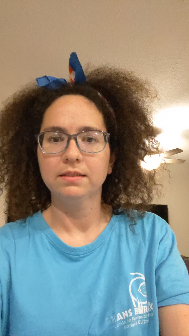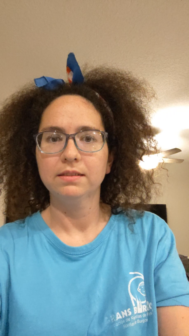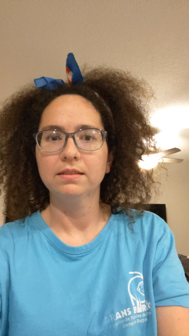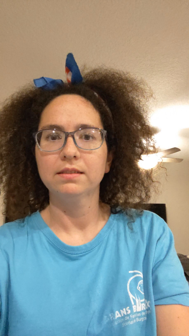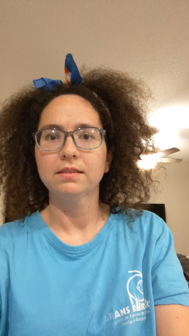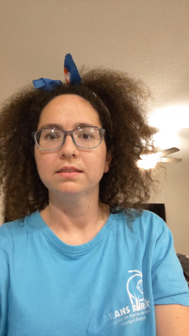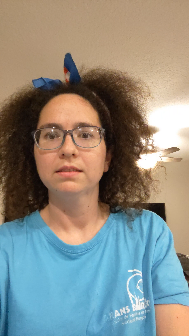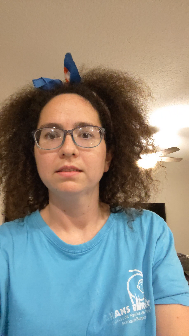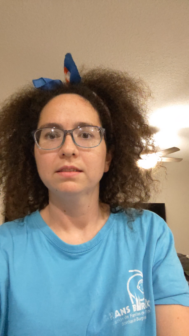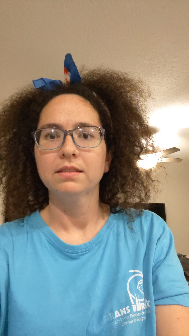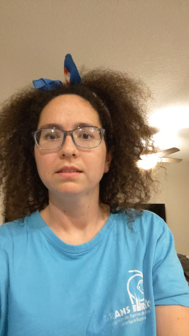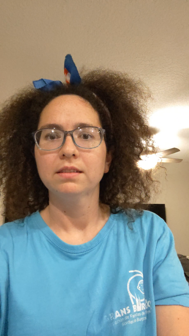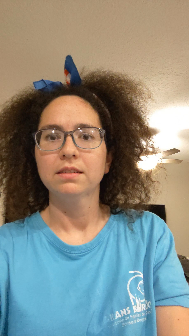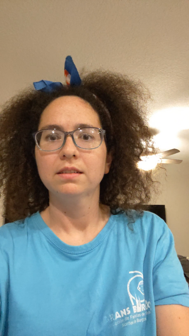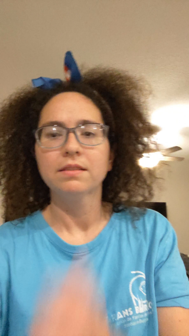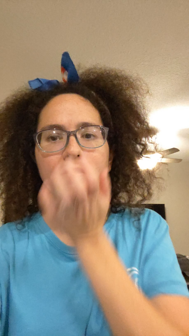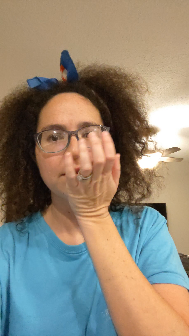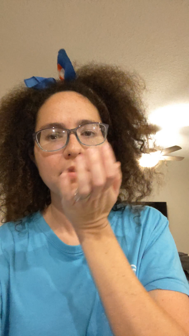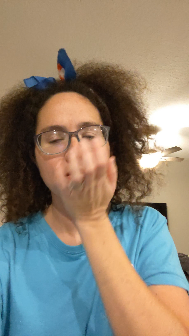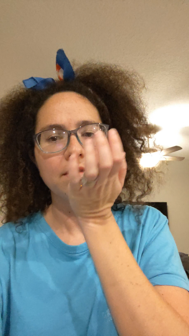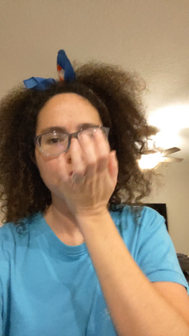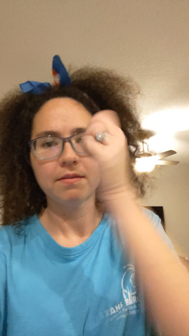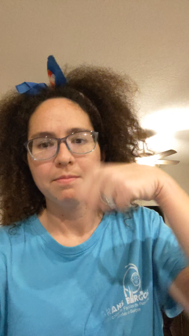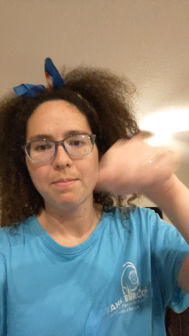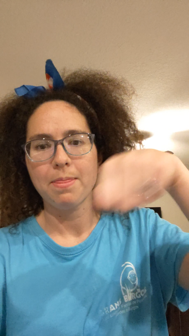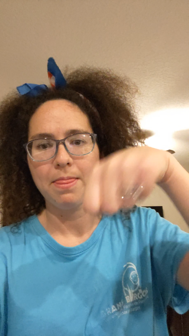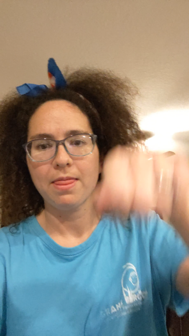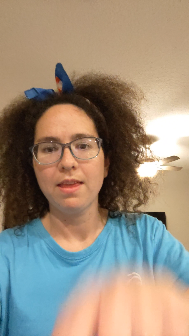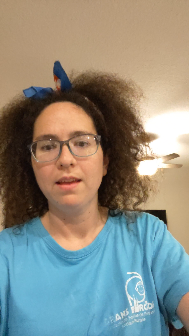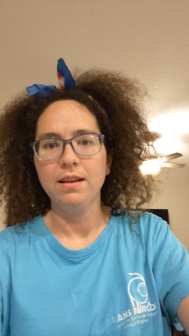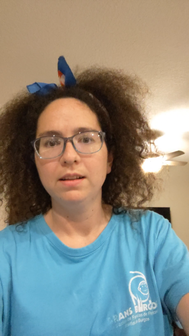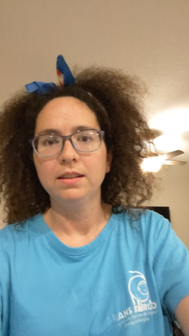lawn mower